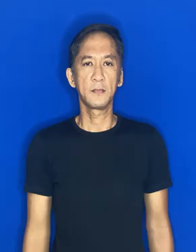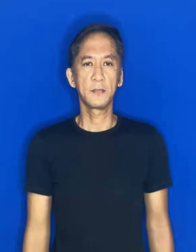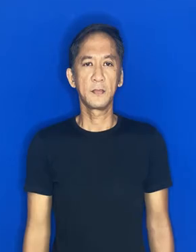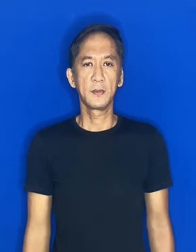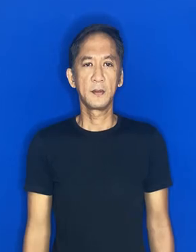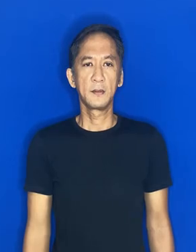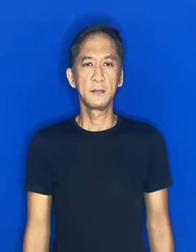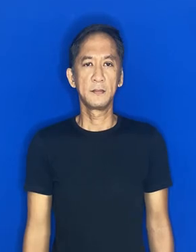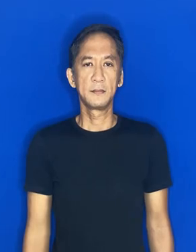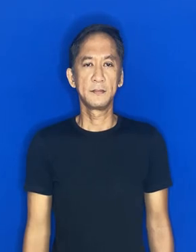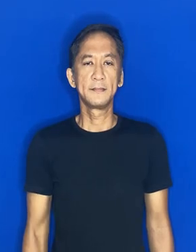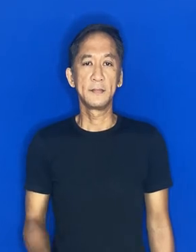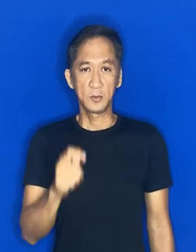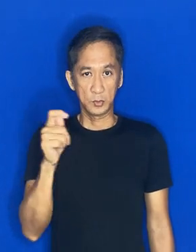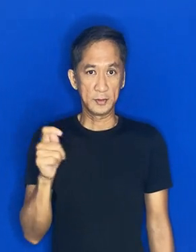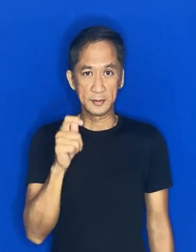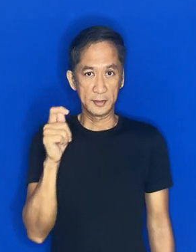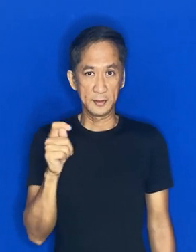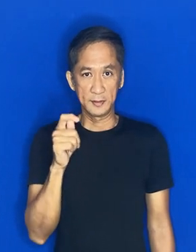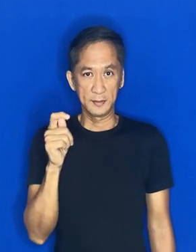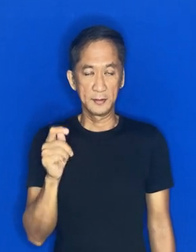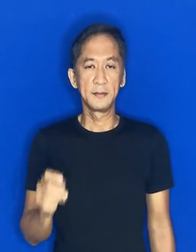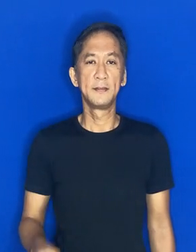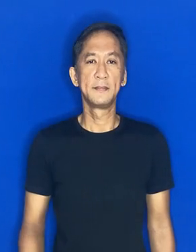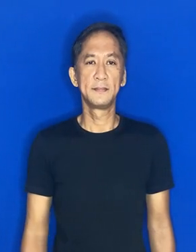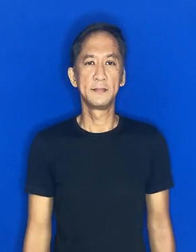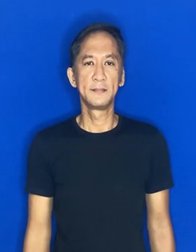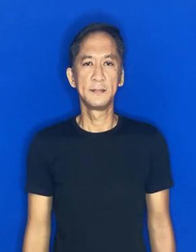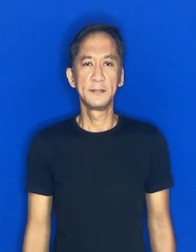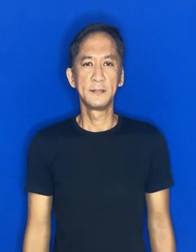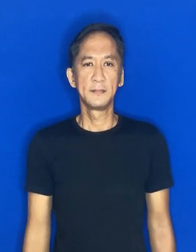tuesday